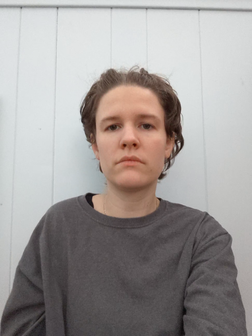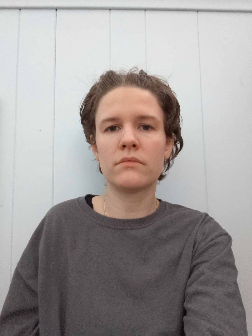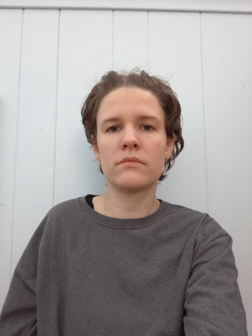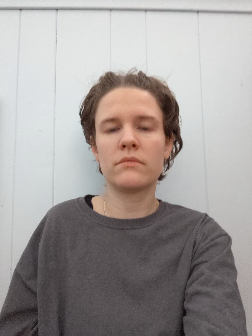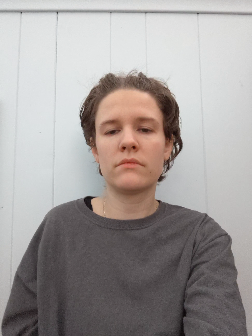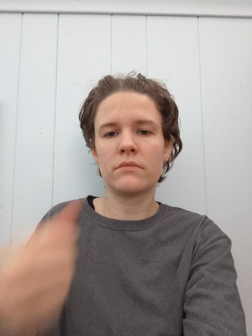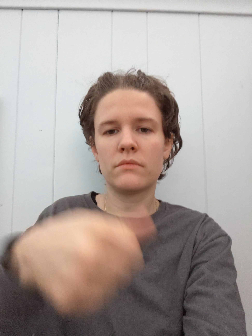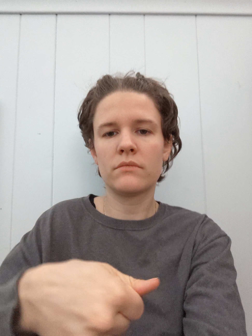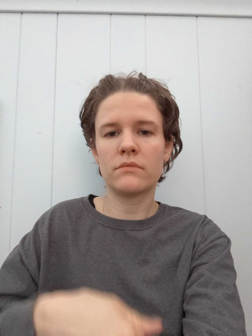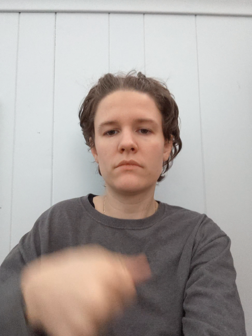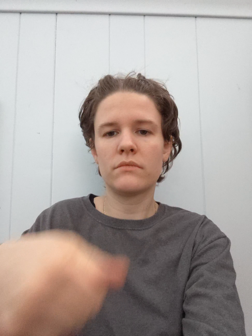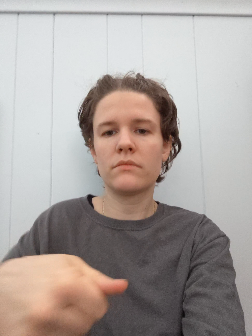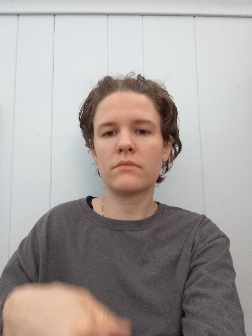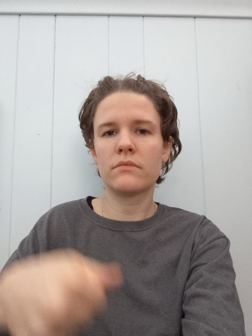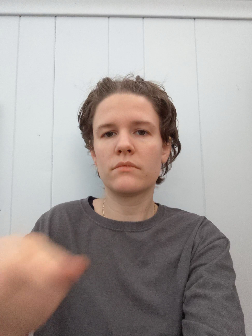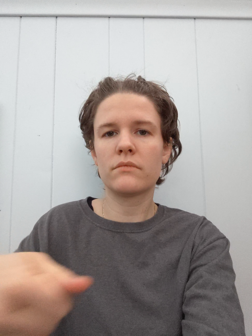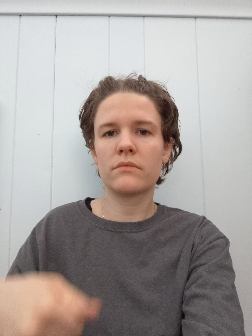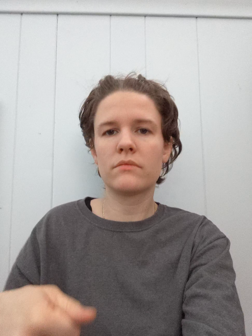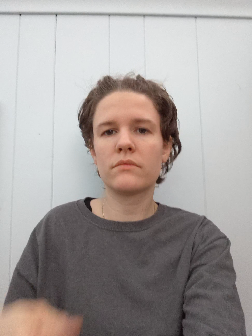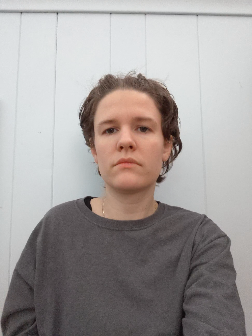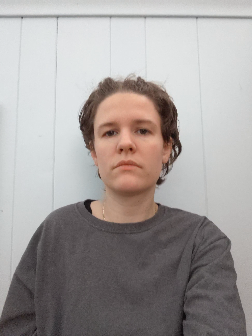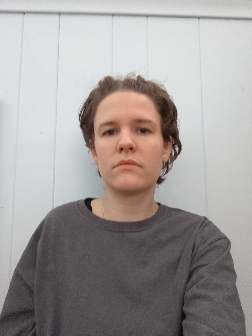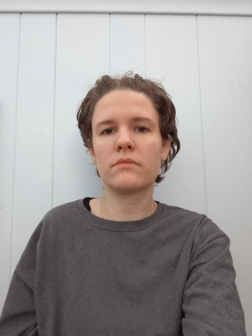puzzle